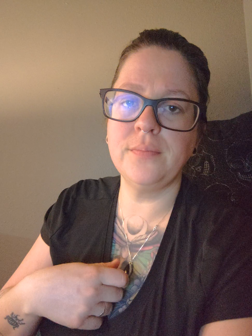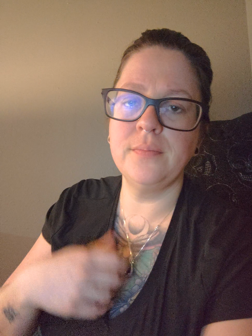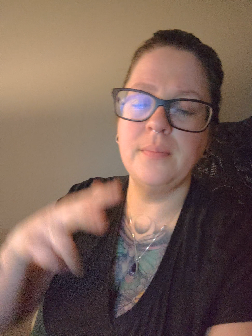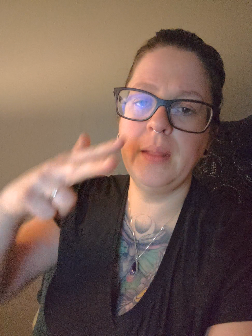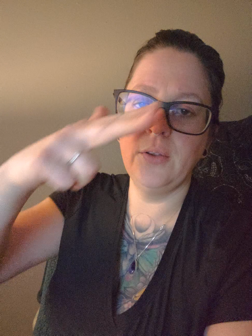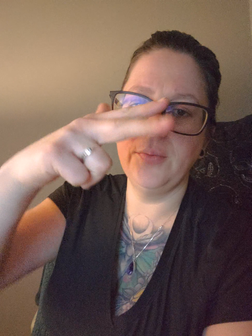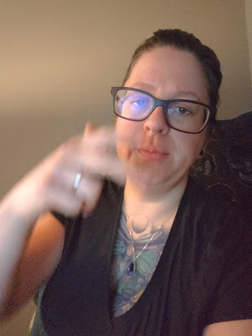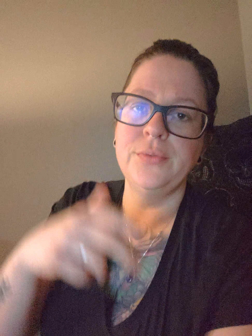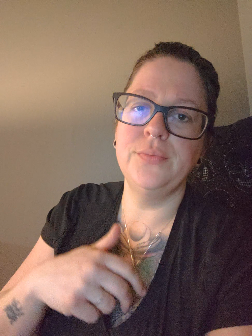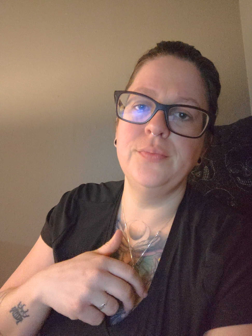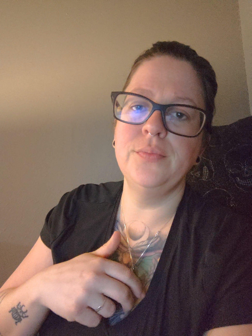helicopter